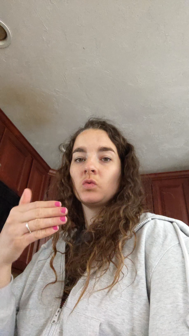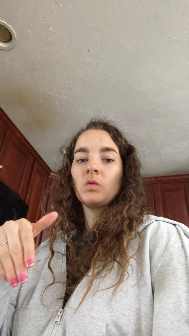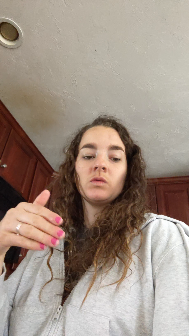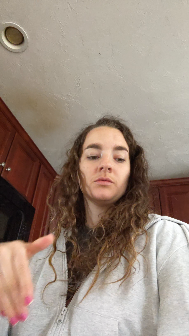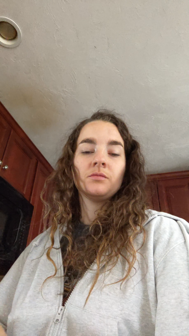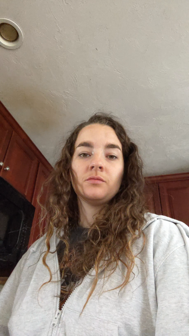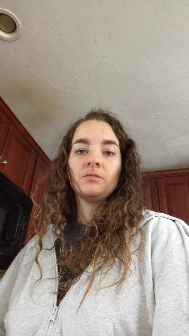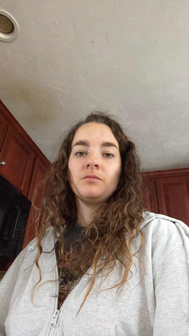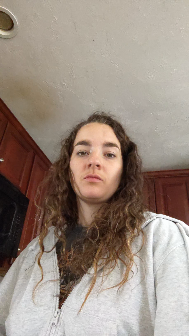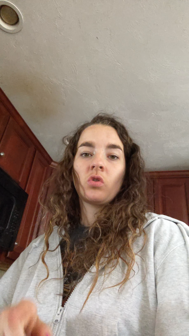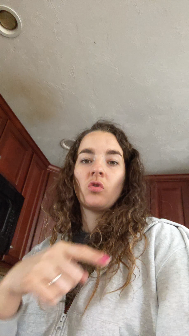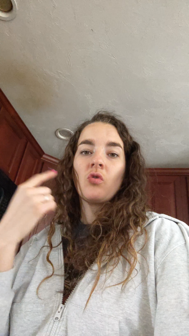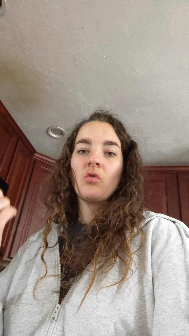long